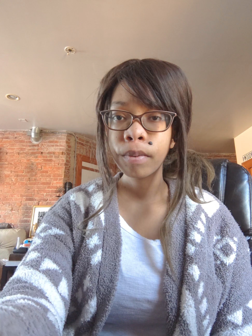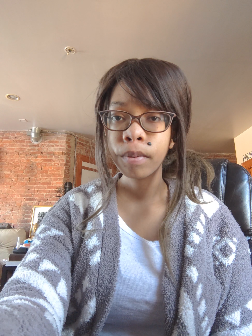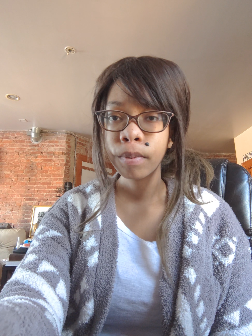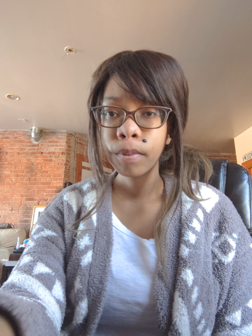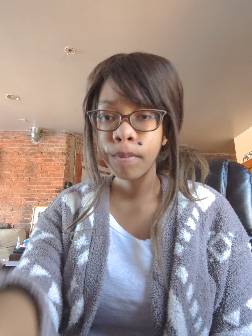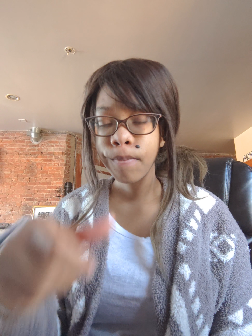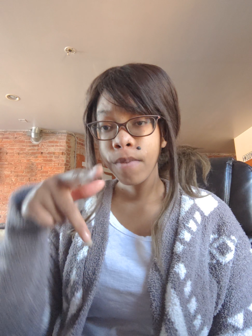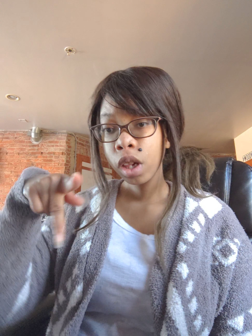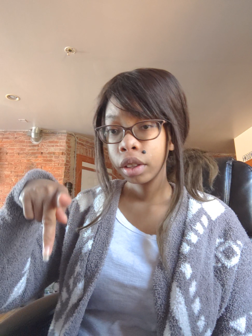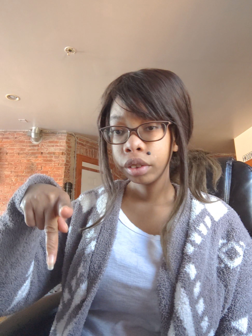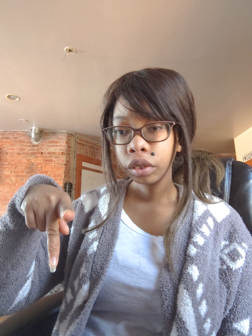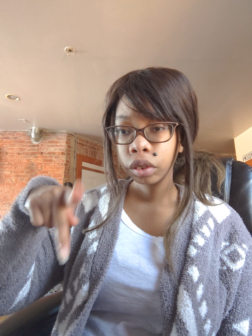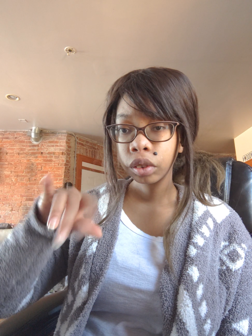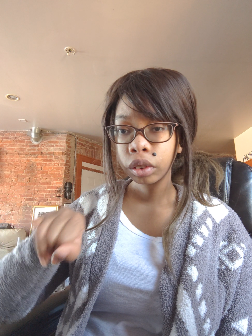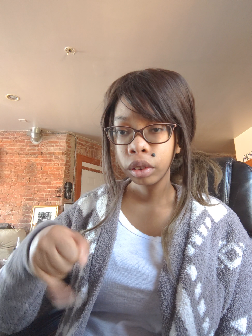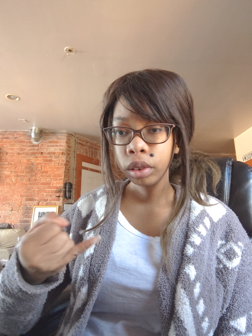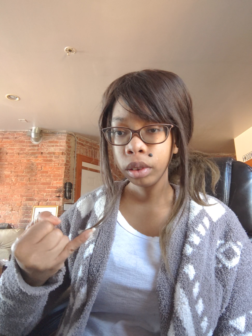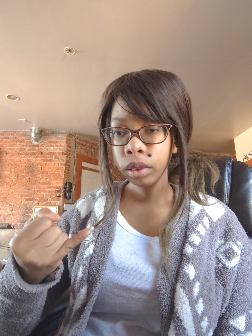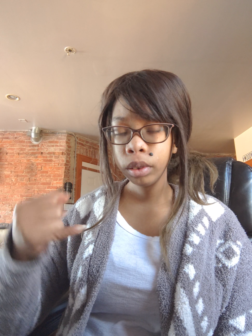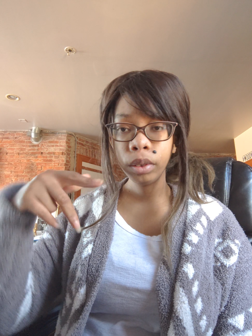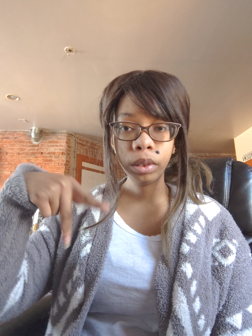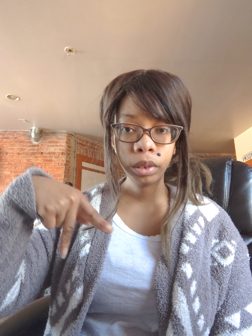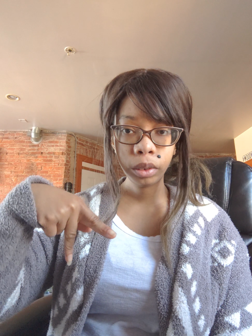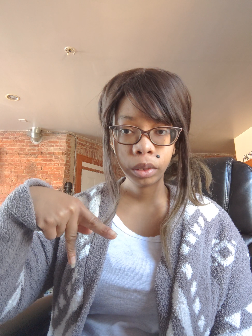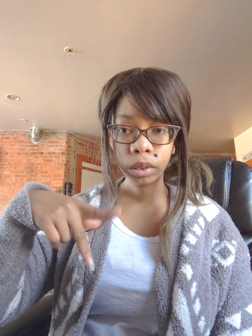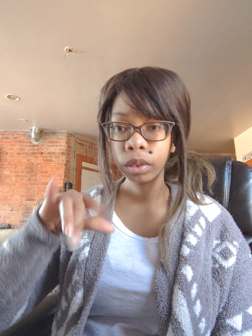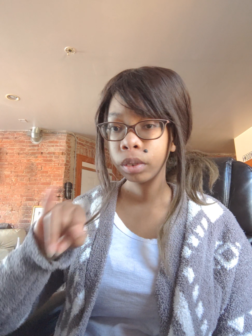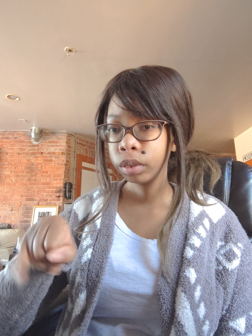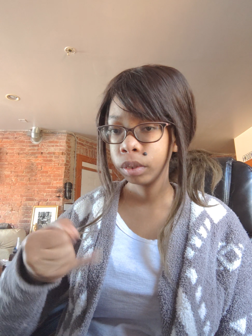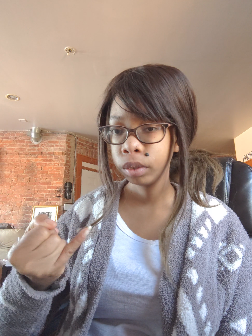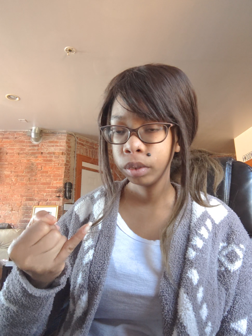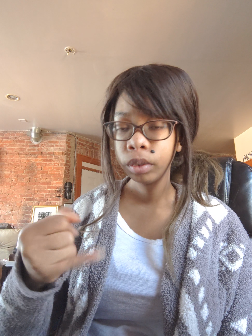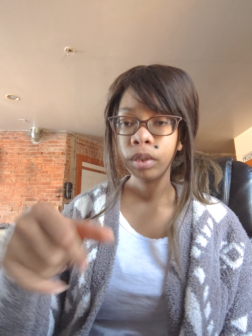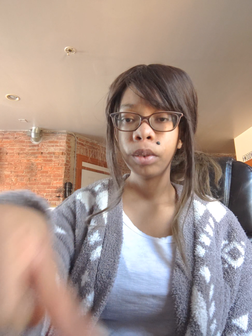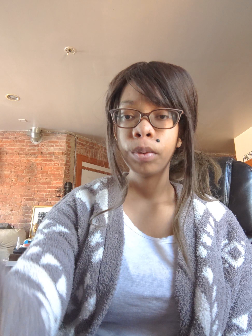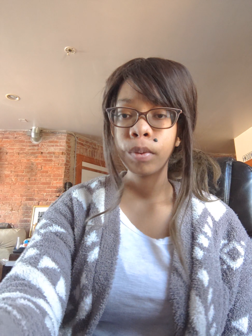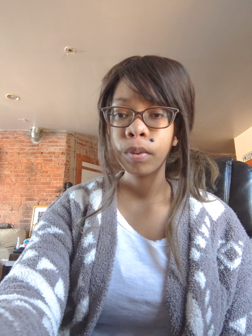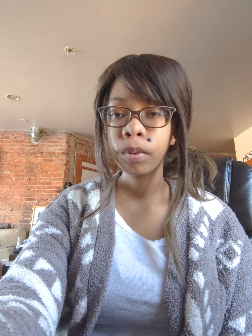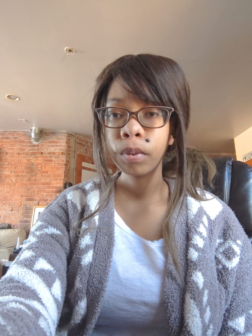pajamas